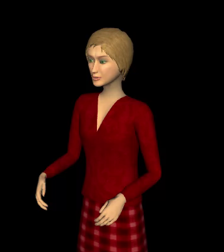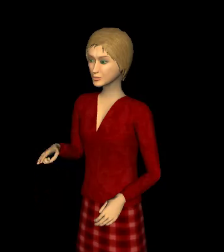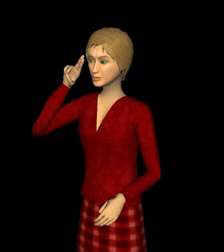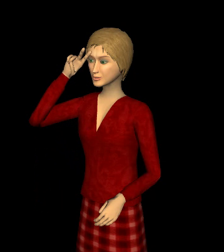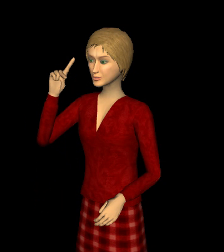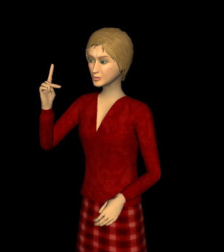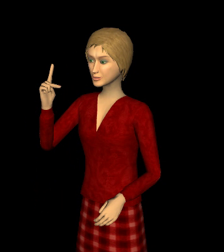عادة